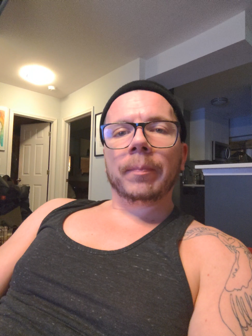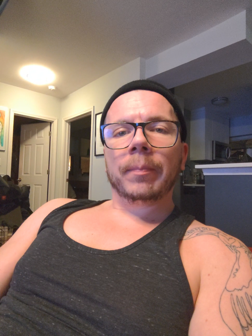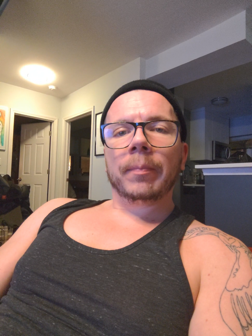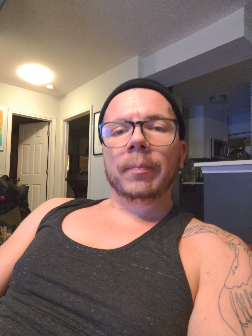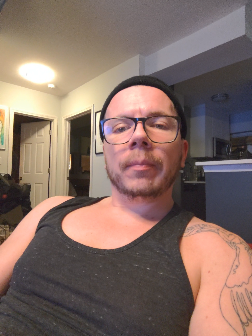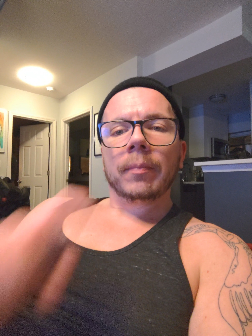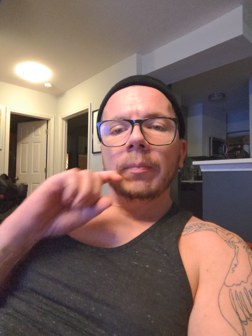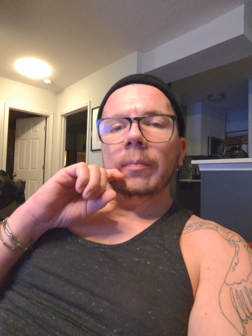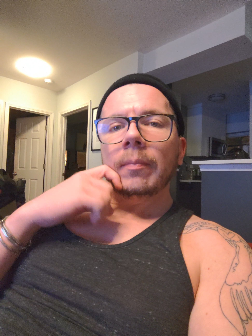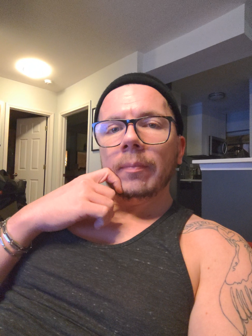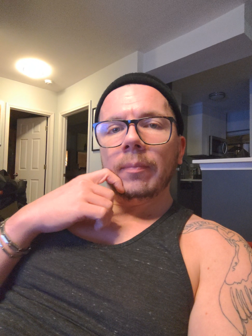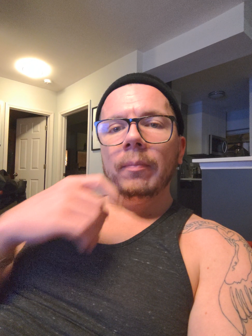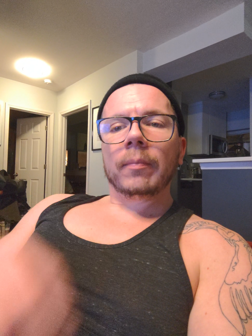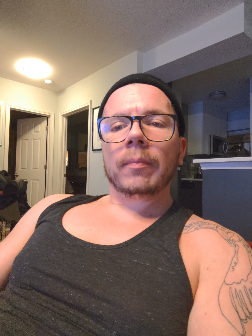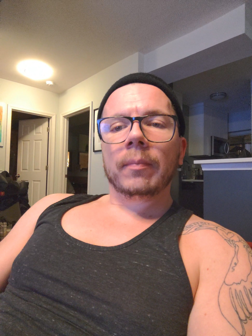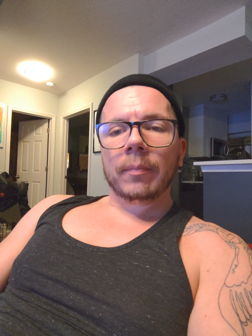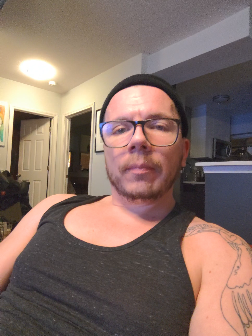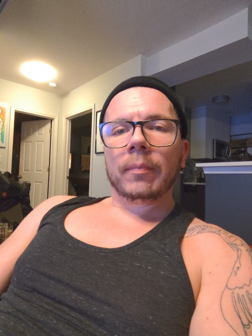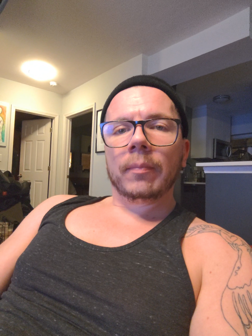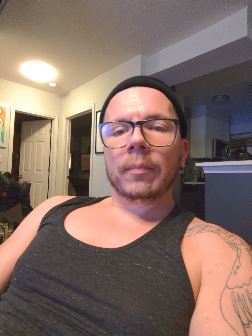apple